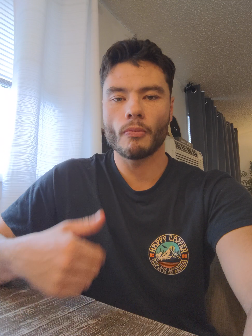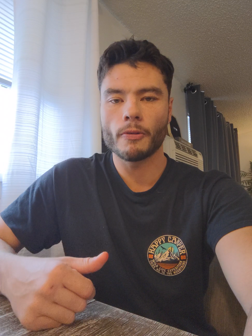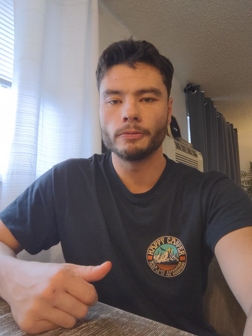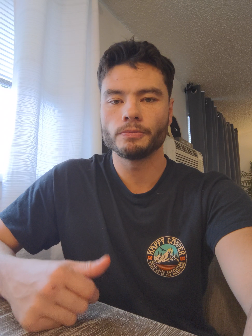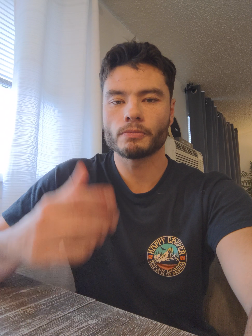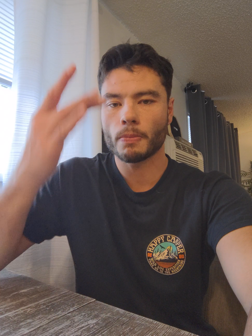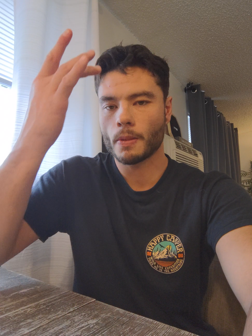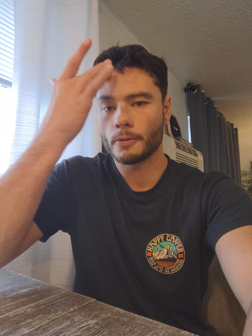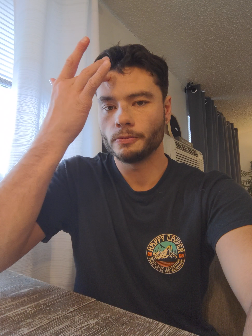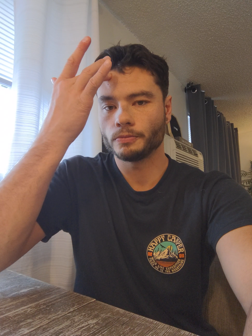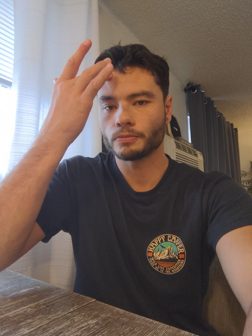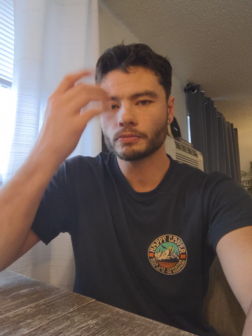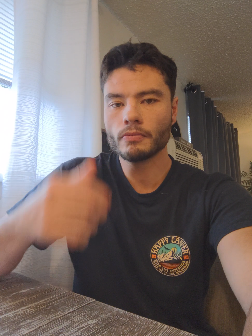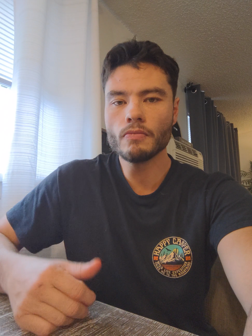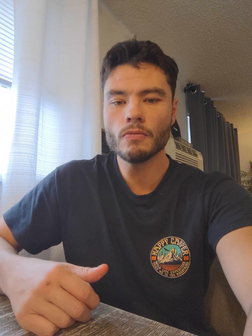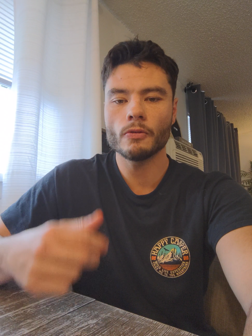sick